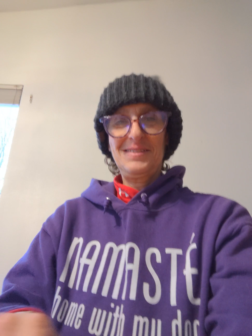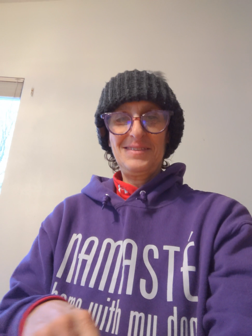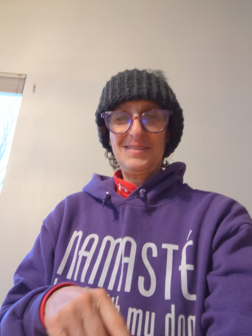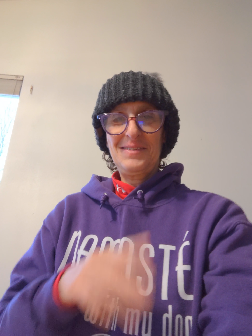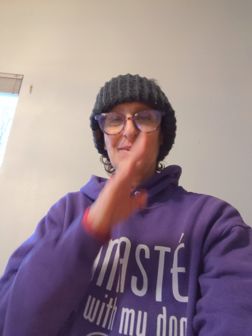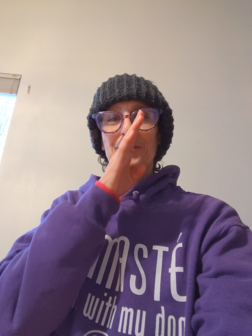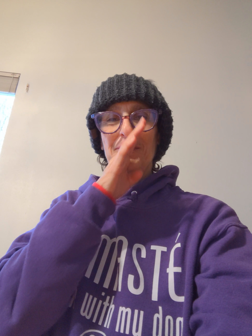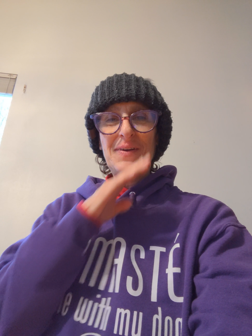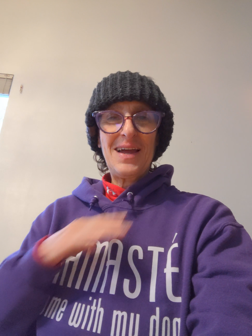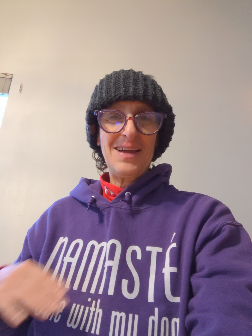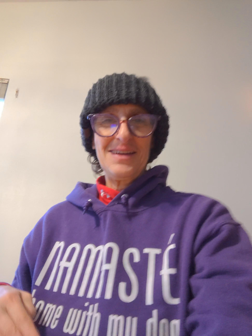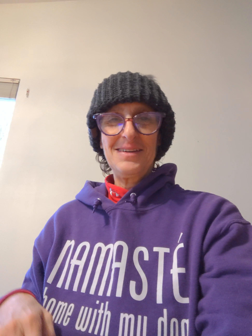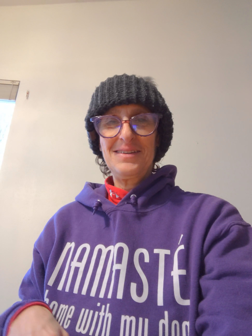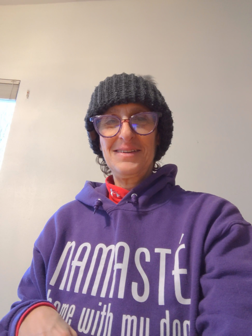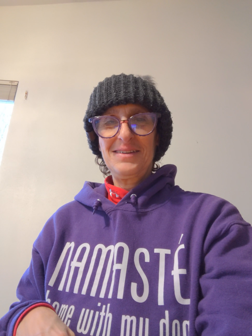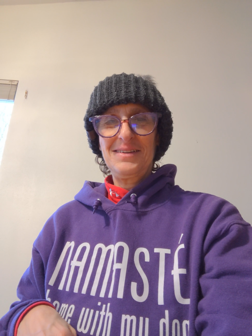quiet